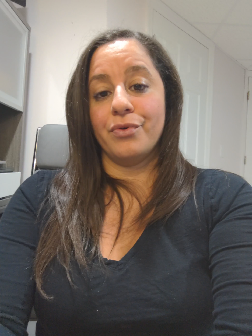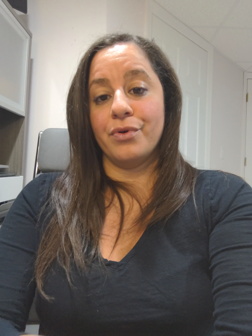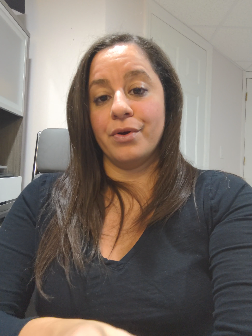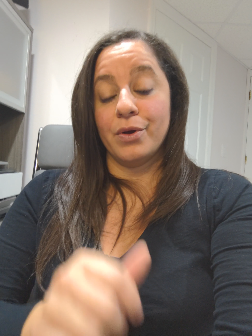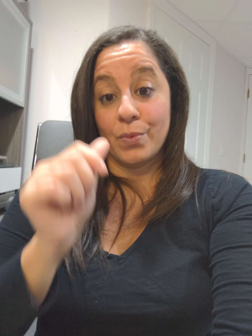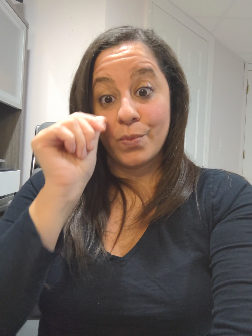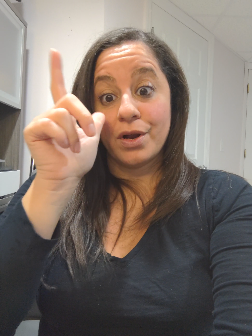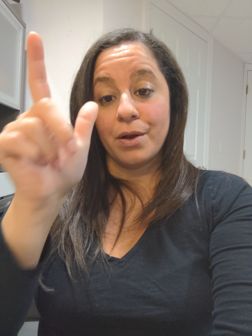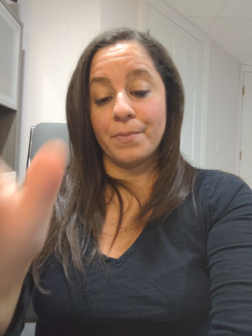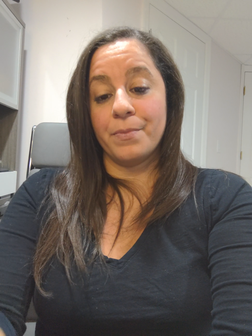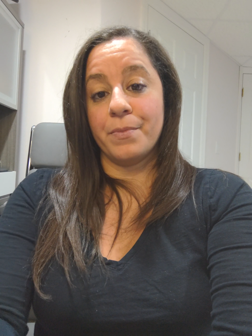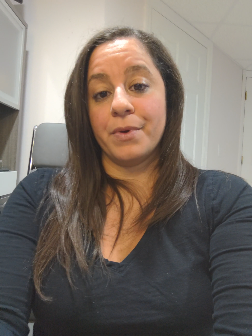awake